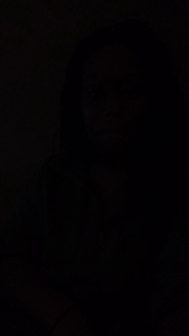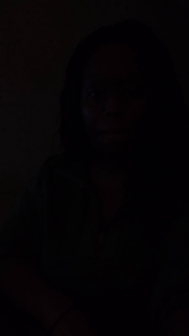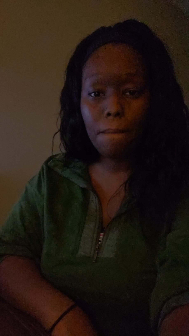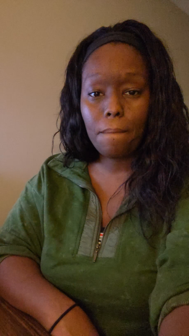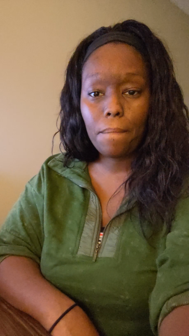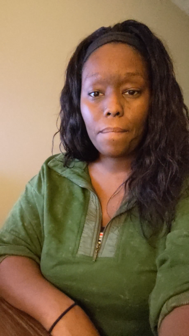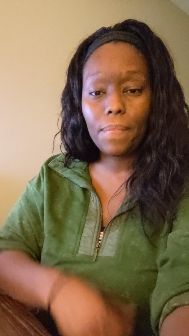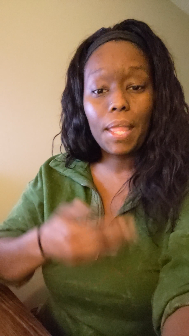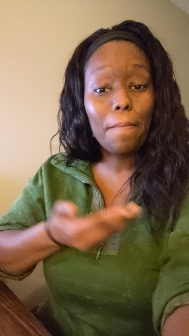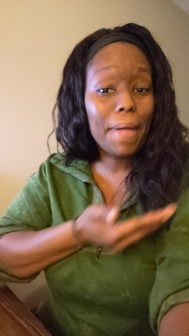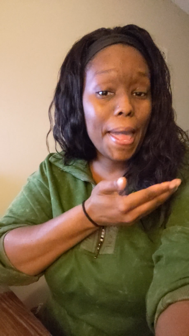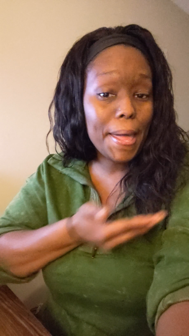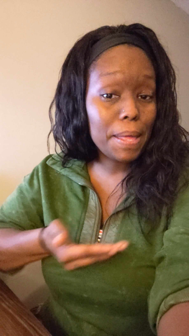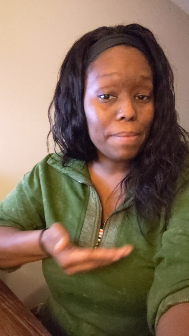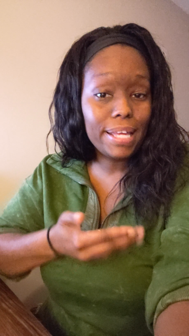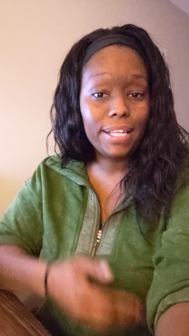baby